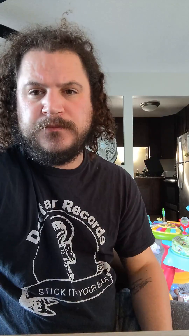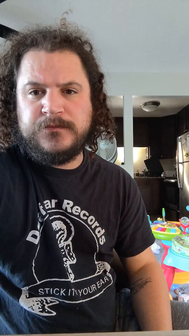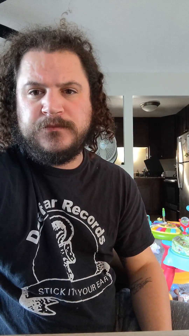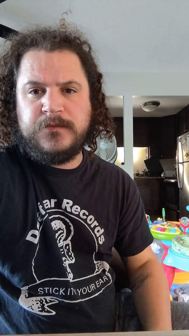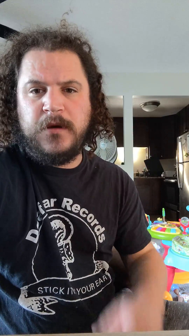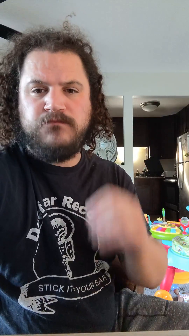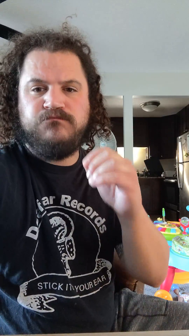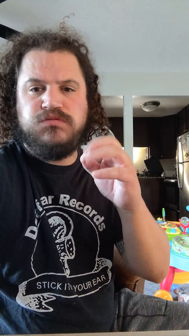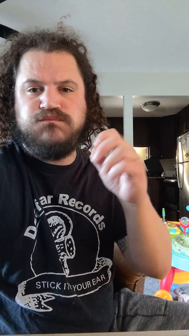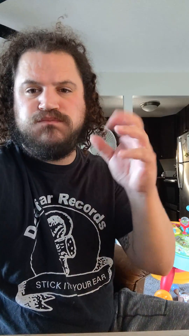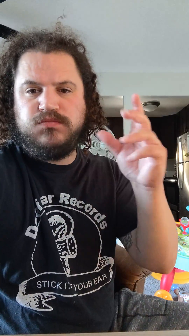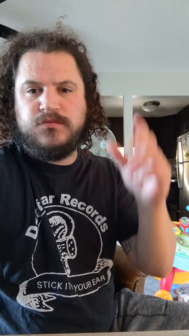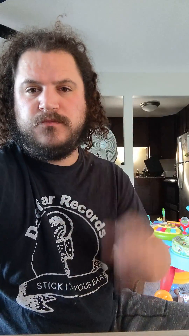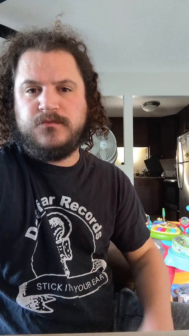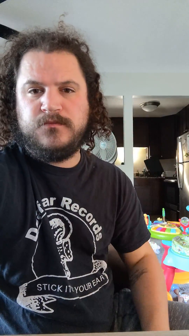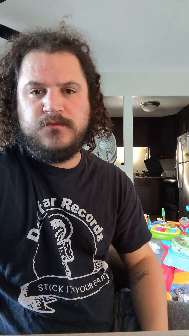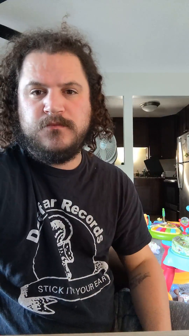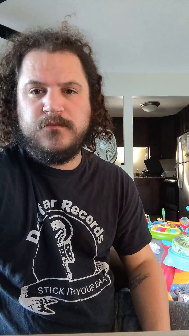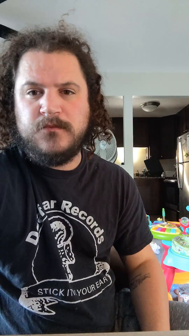bubbles